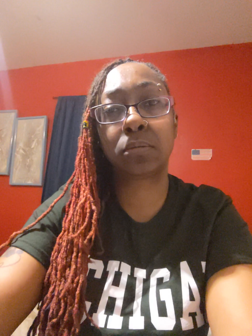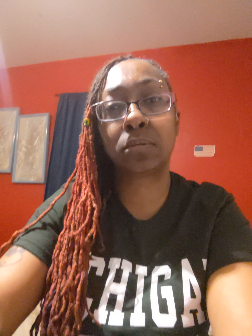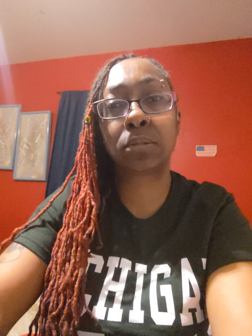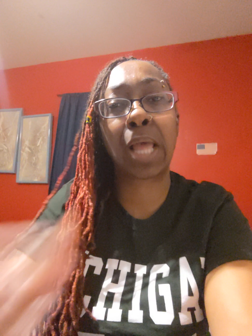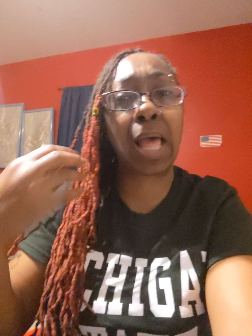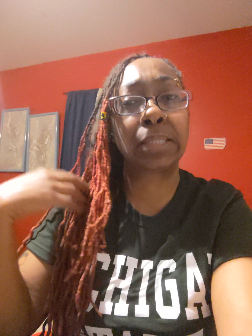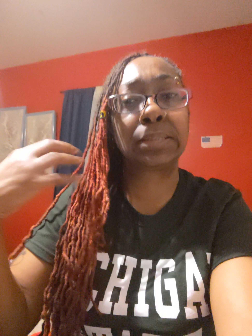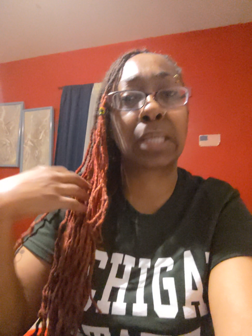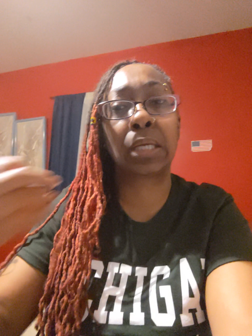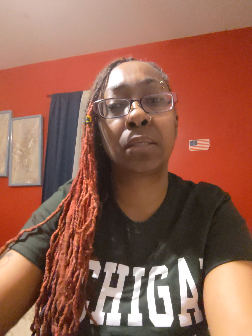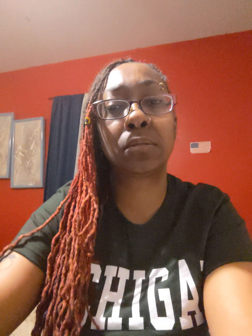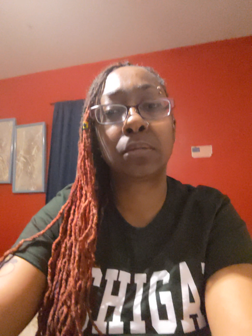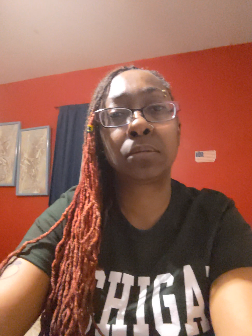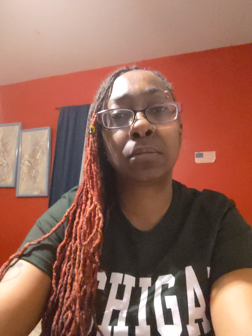outside